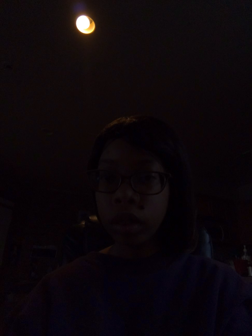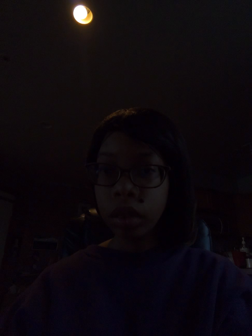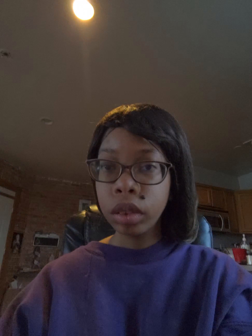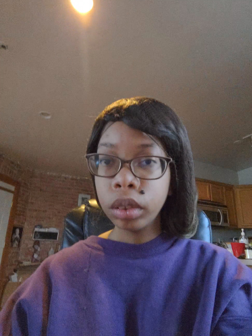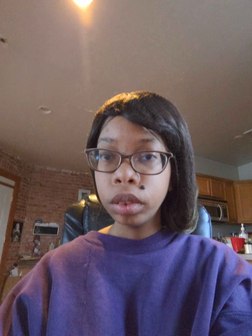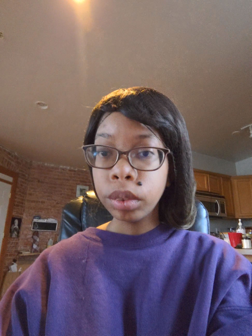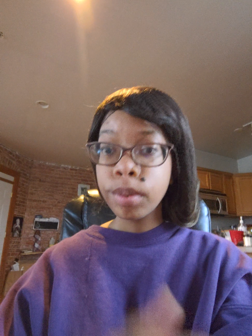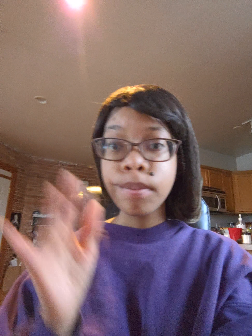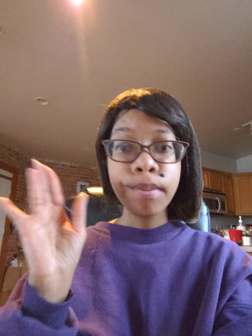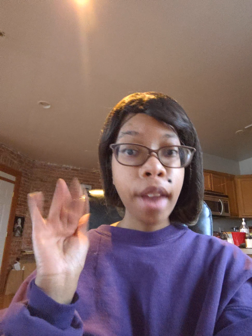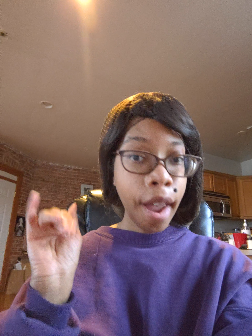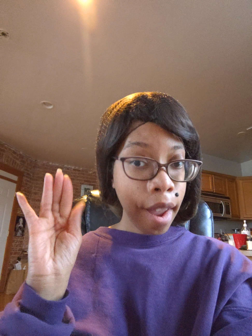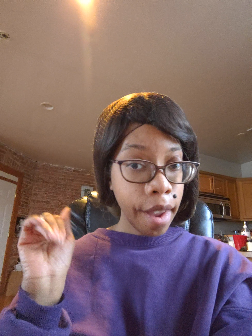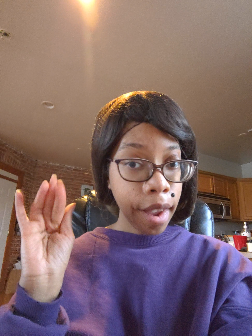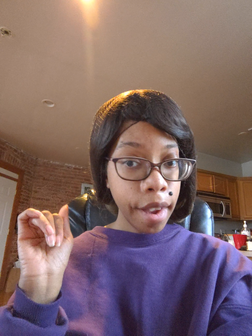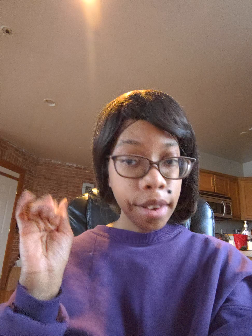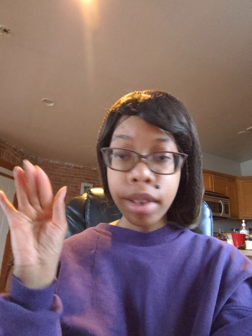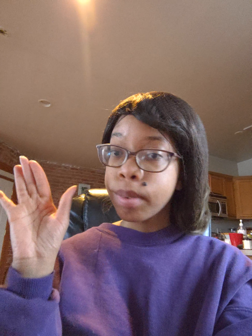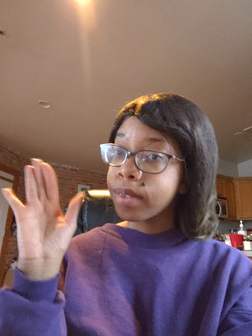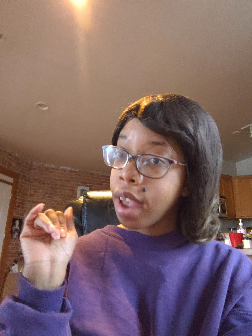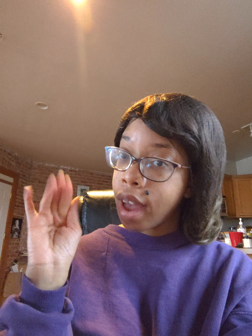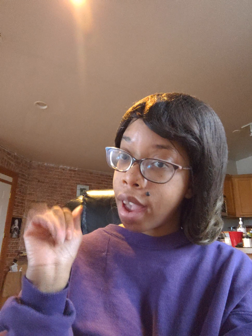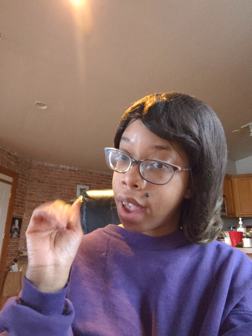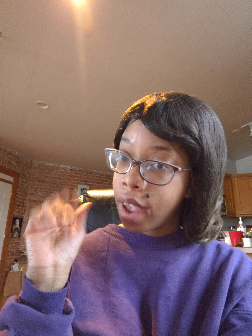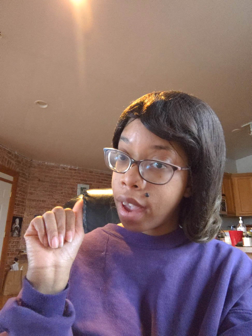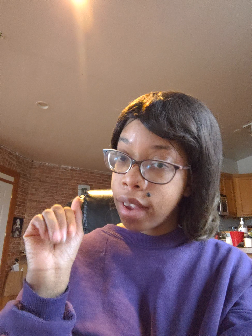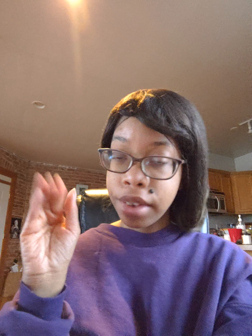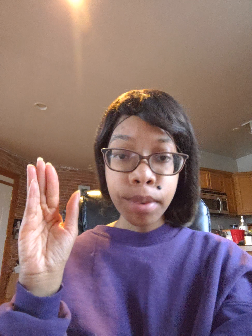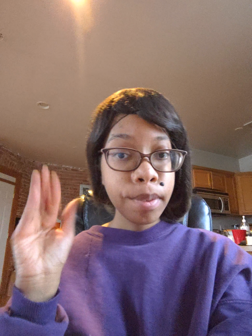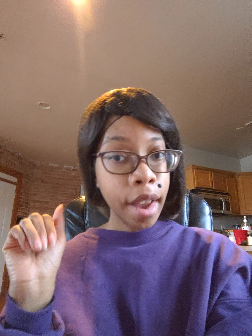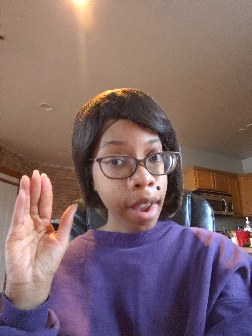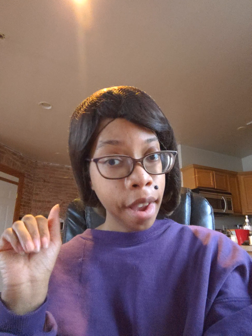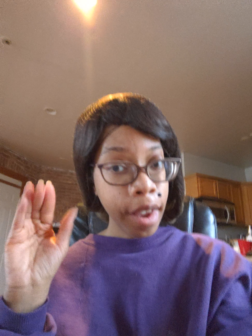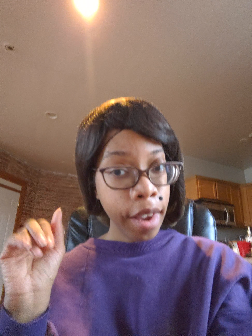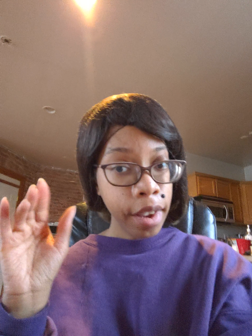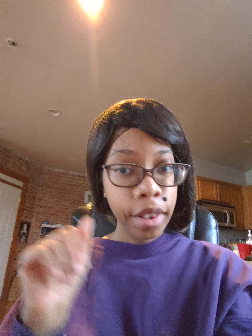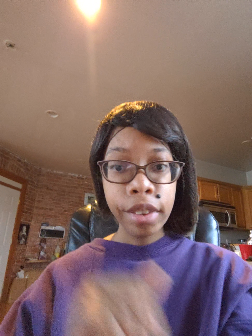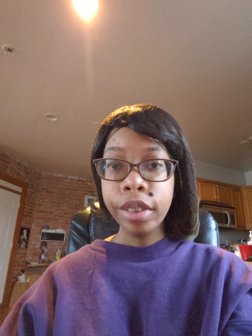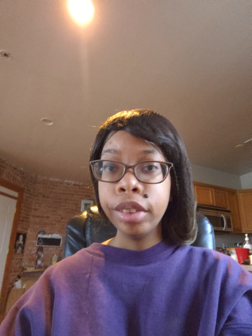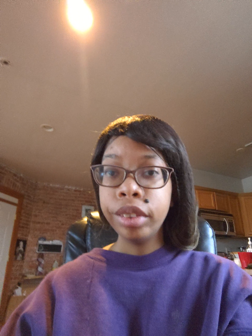bye